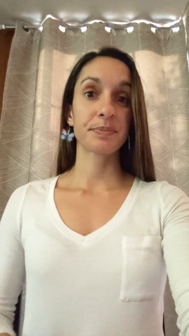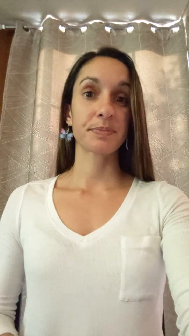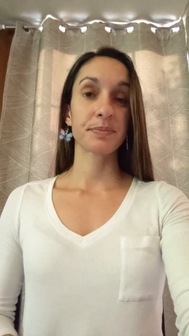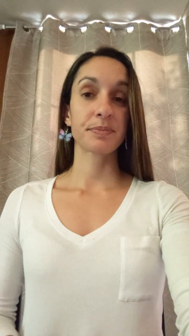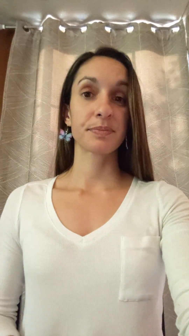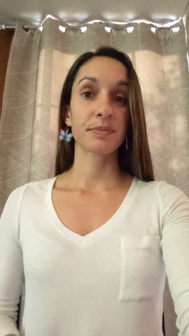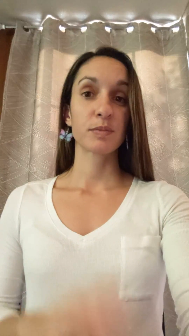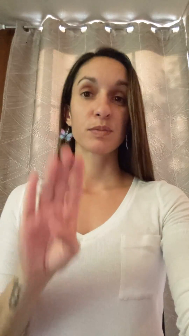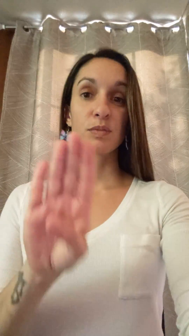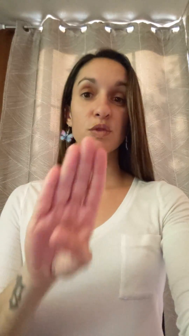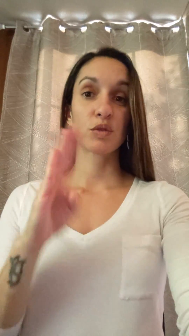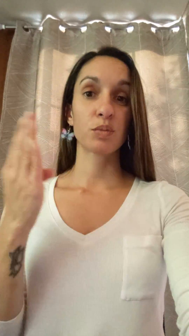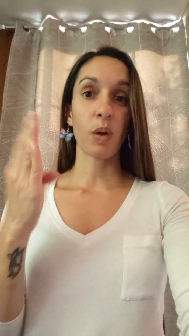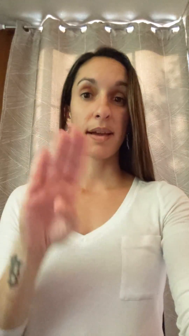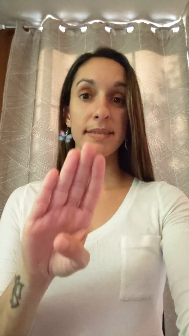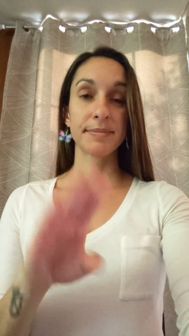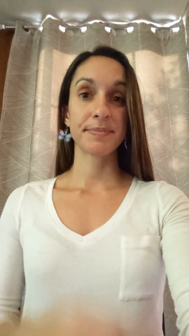door